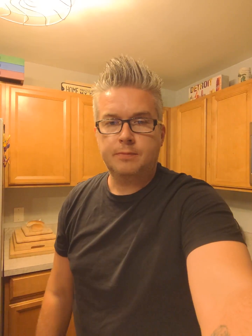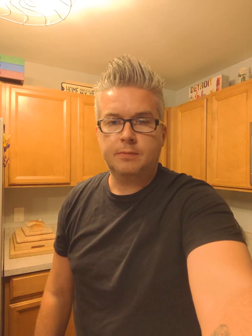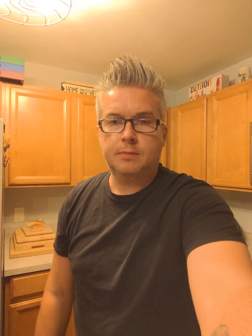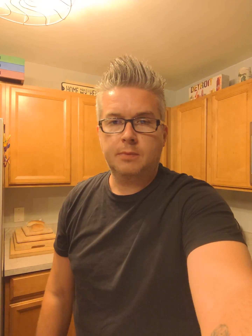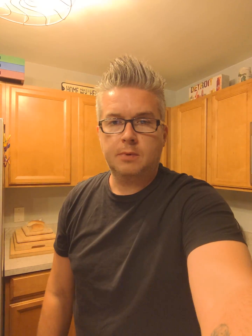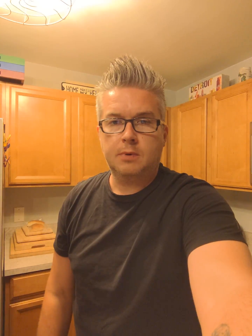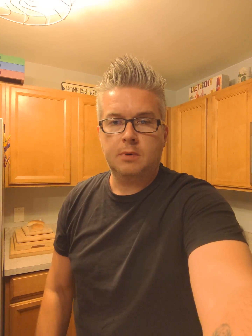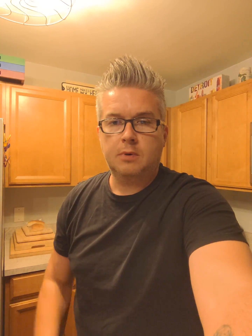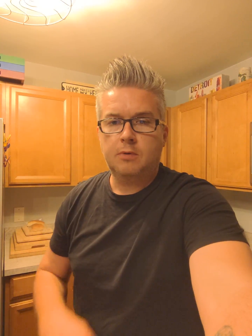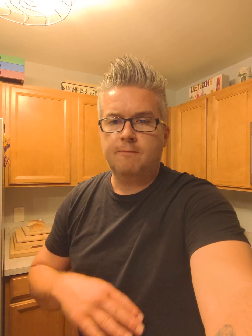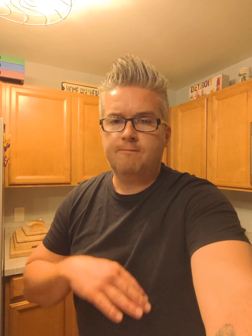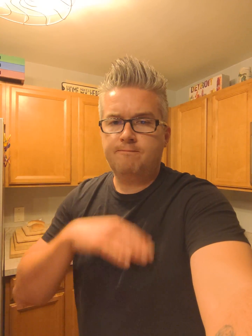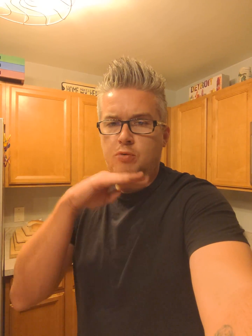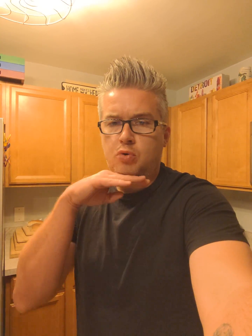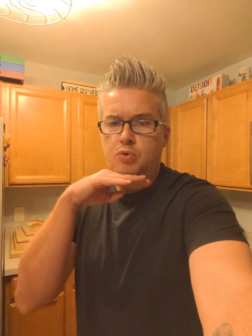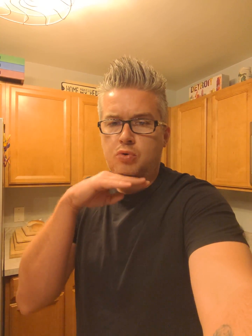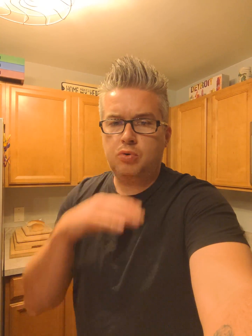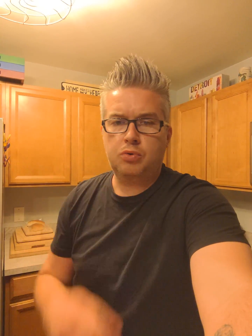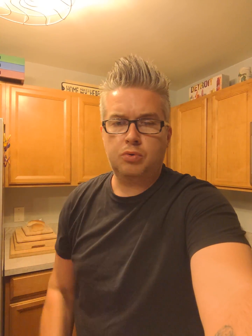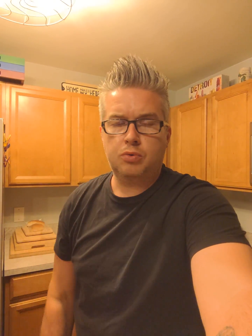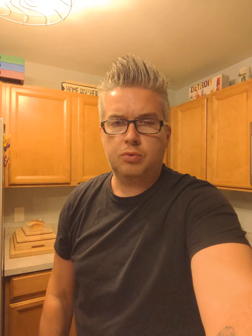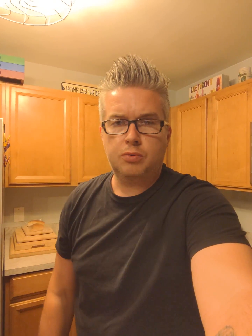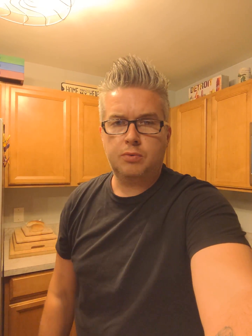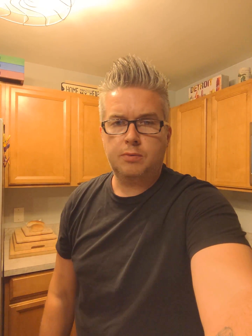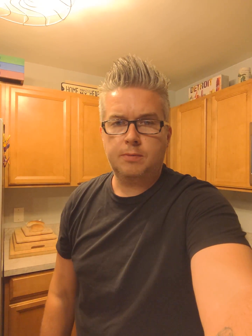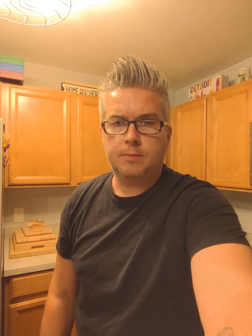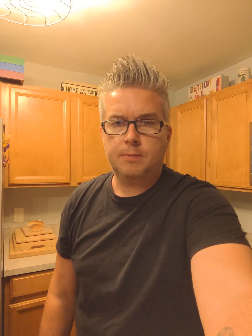full